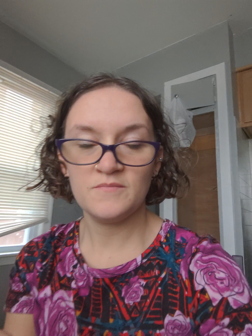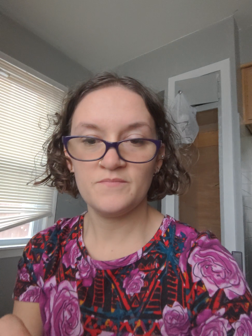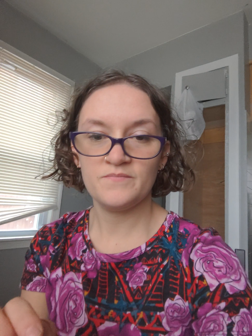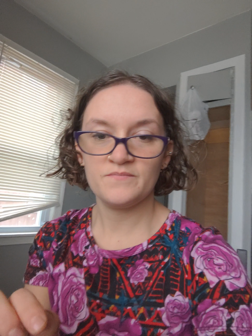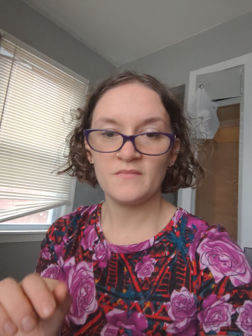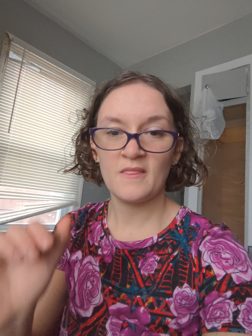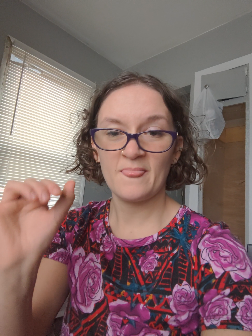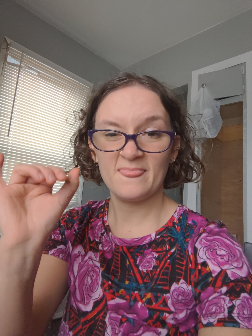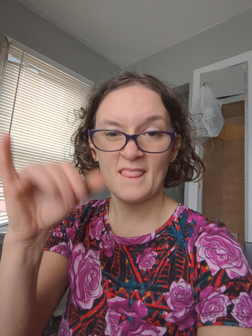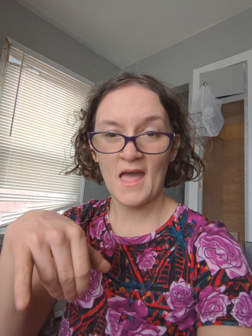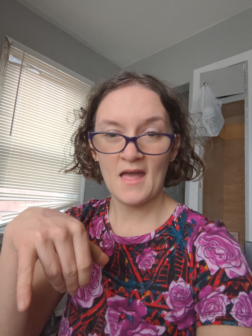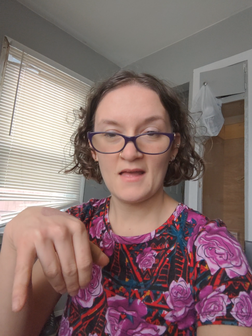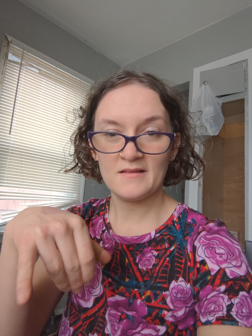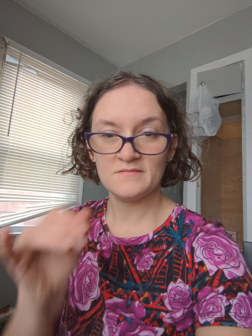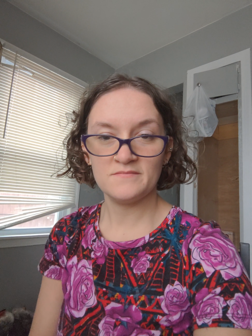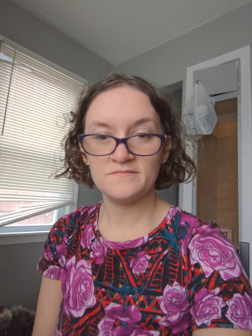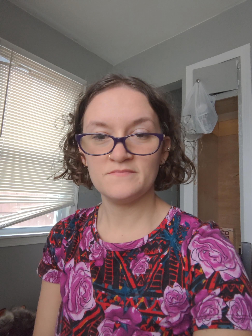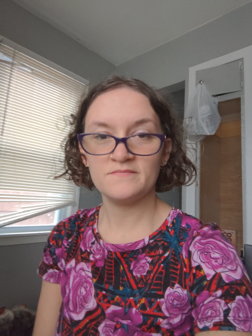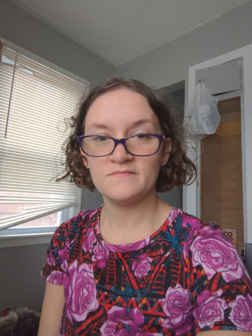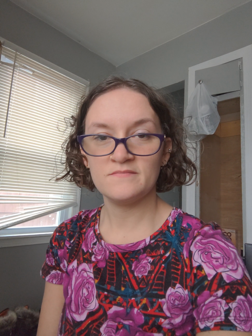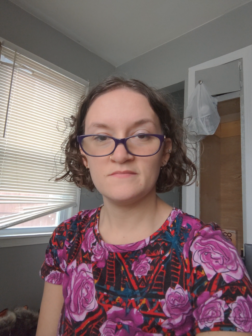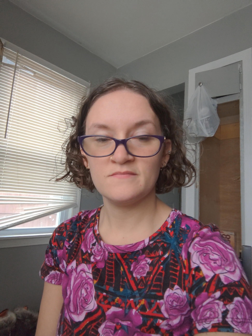that